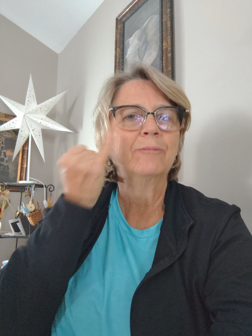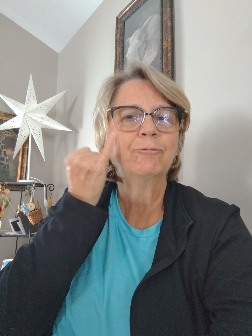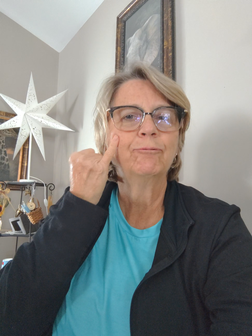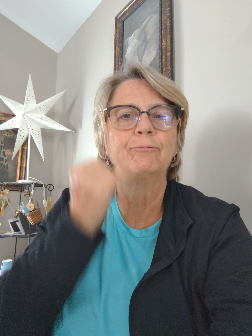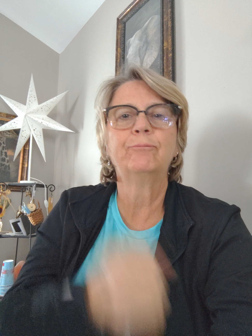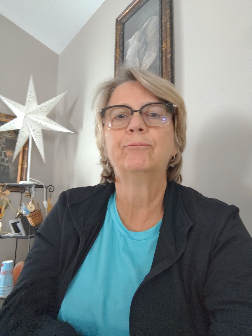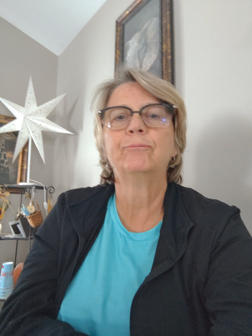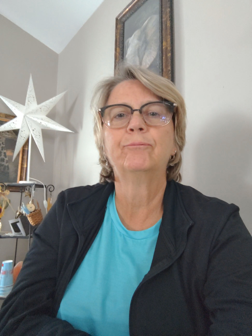if